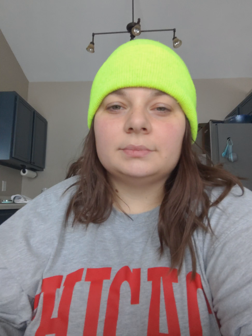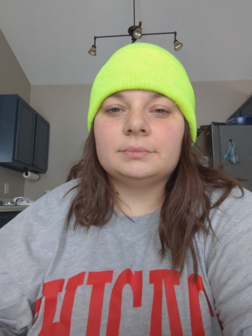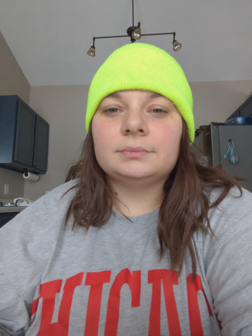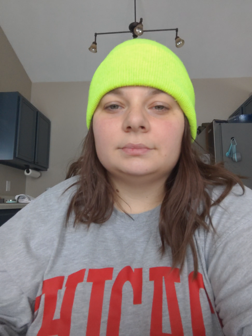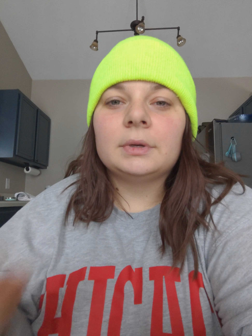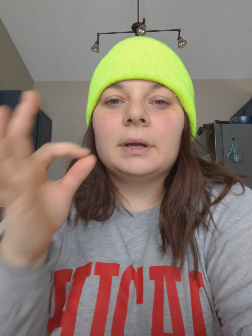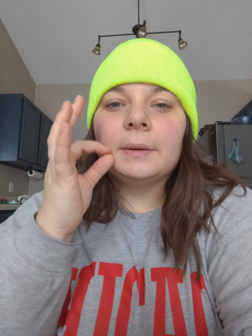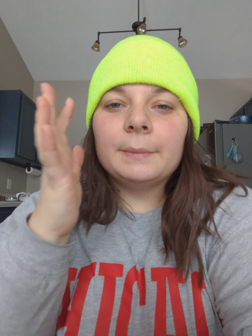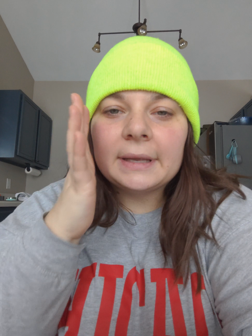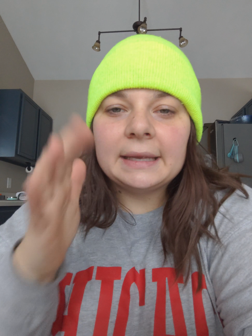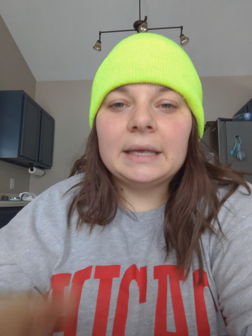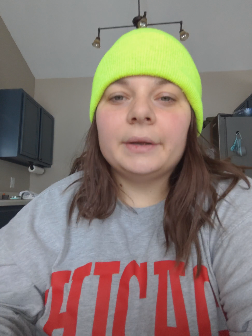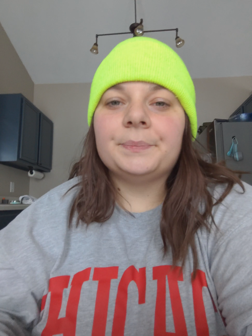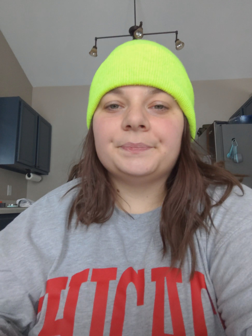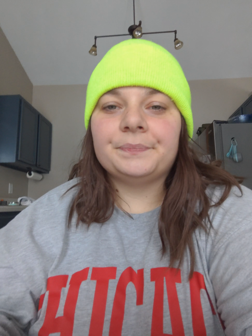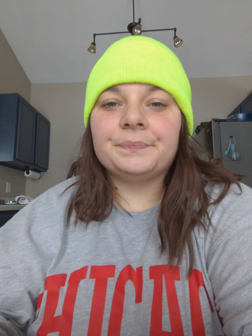bee